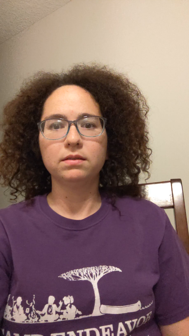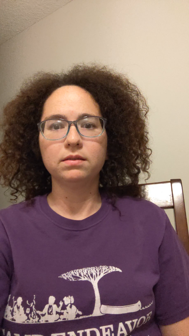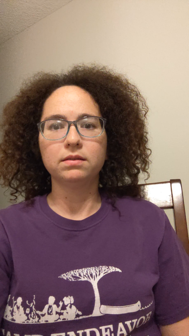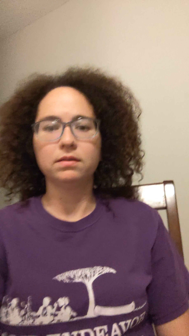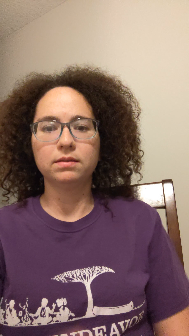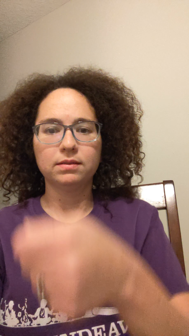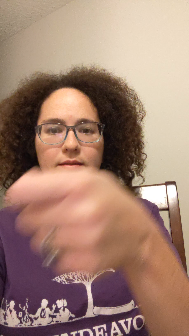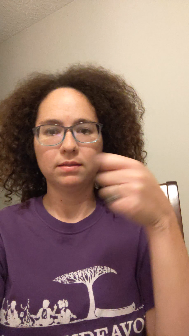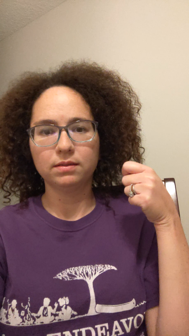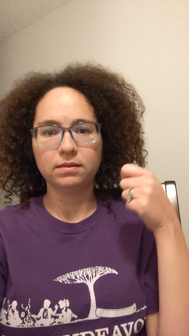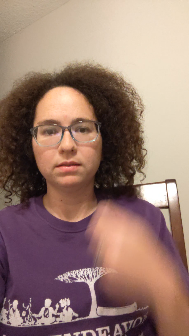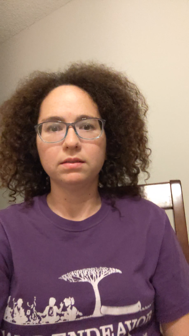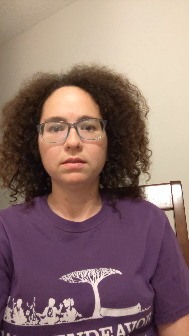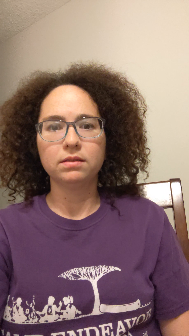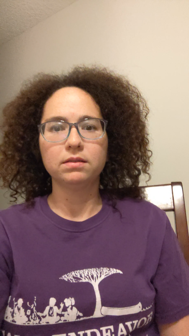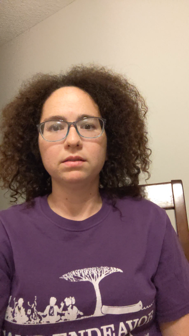pull